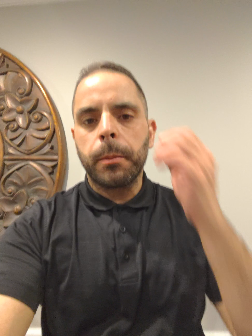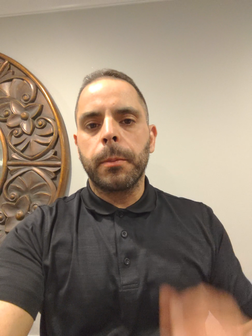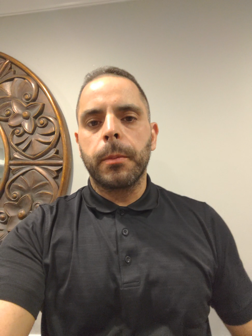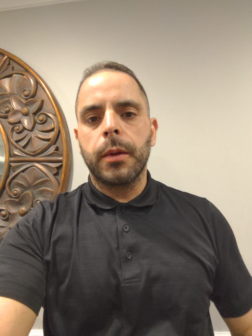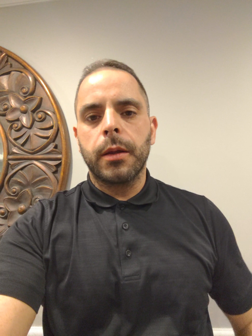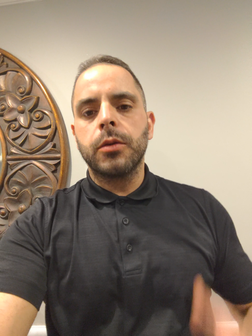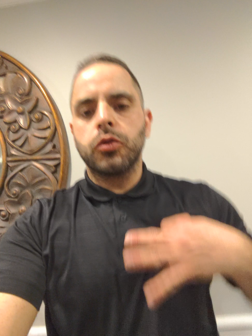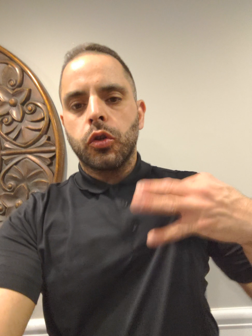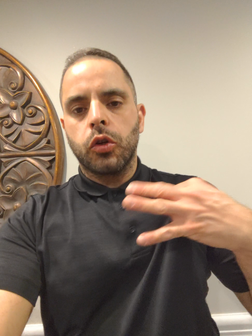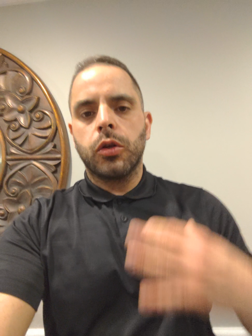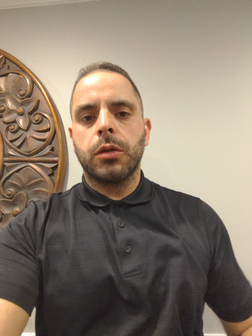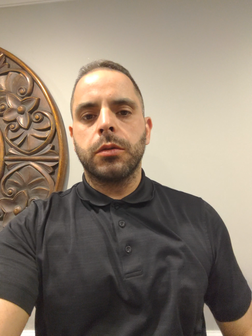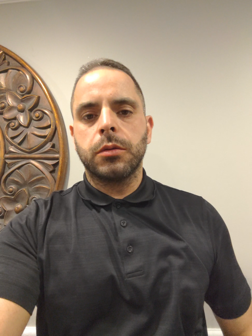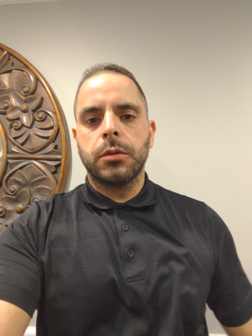shirt